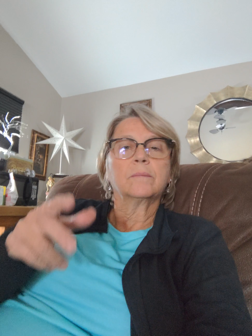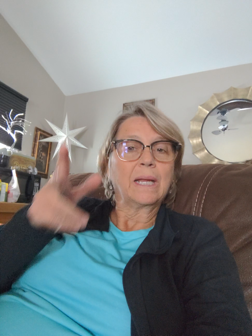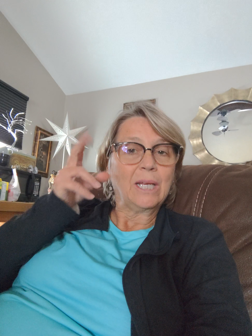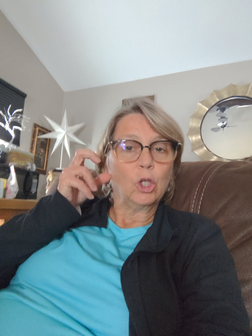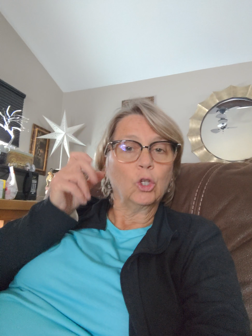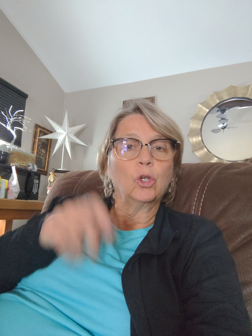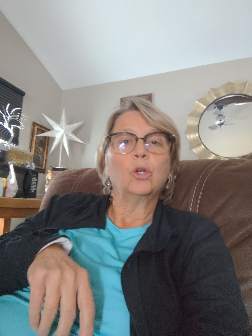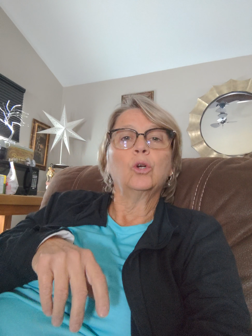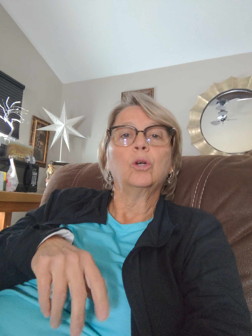hear